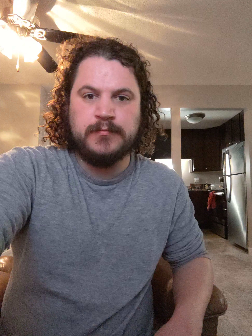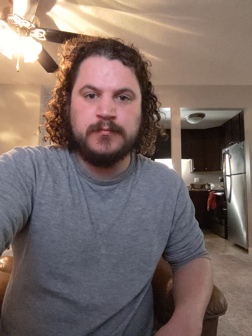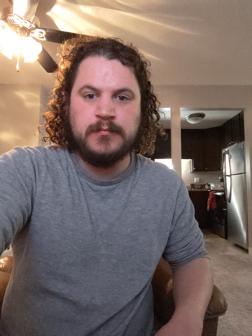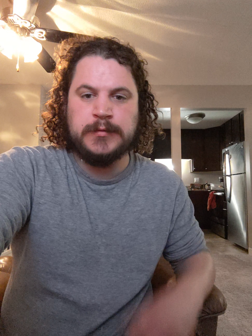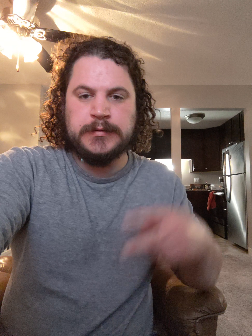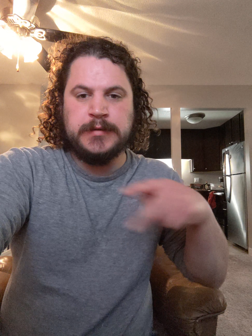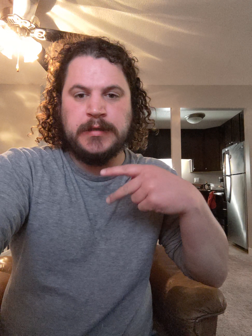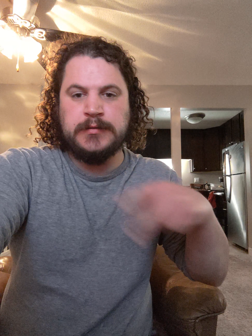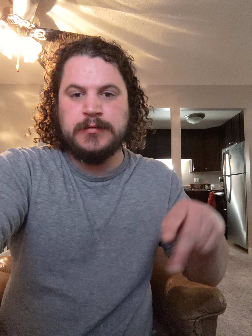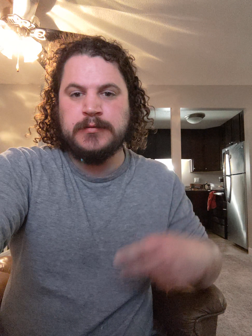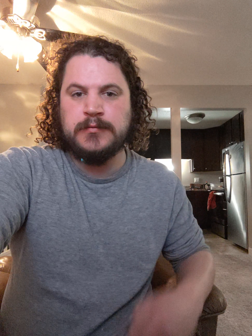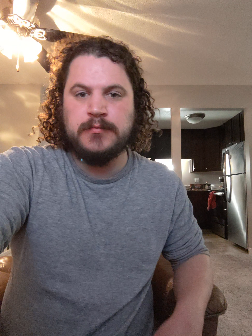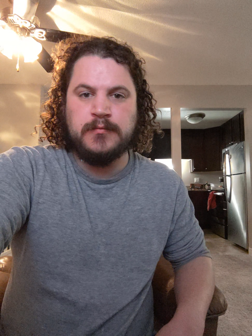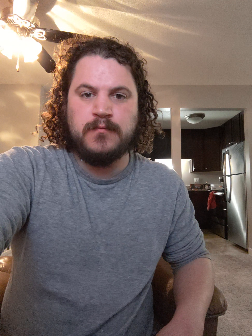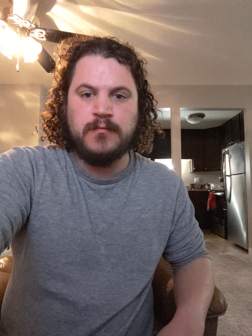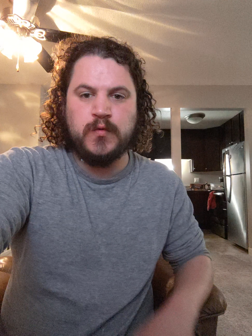dance